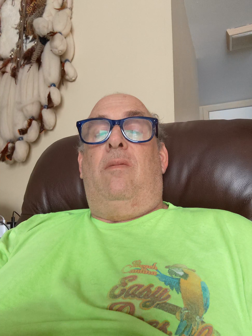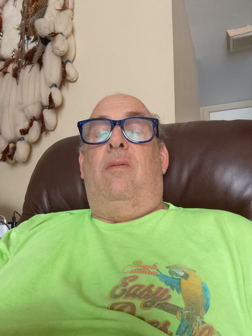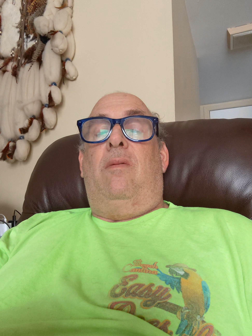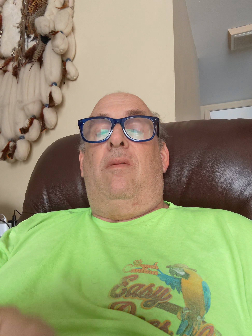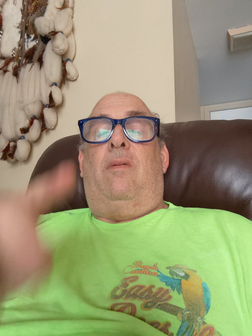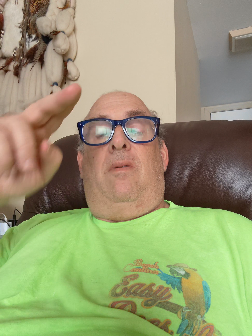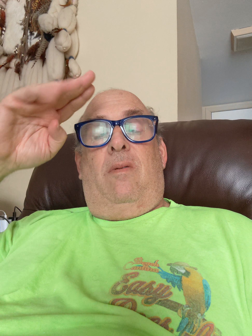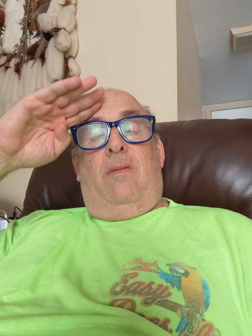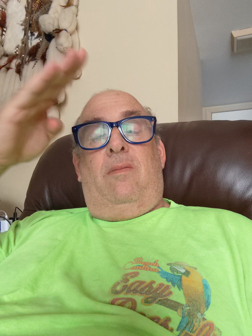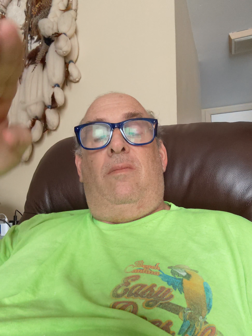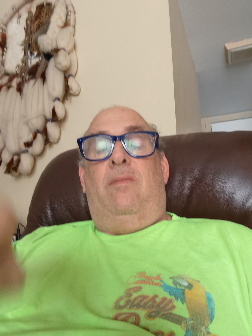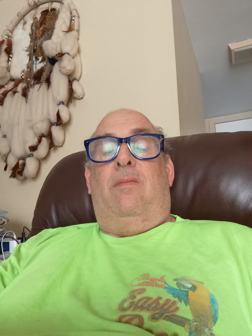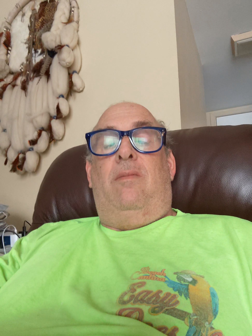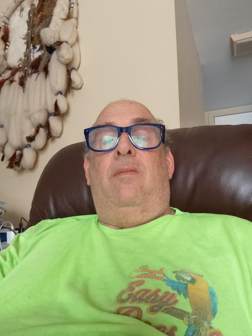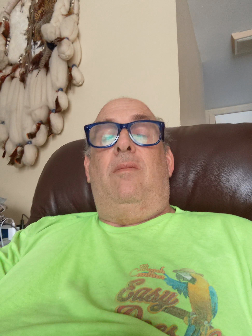hello